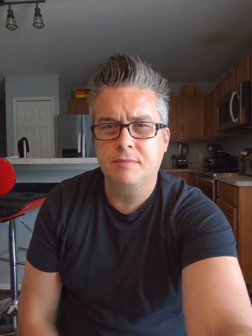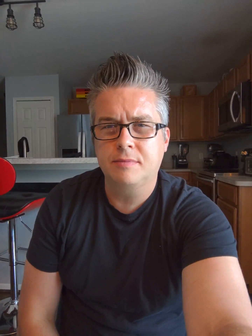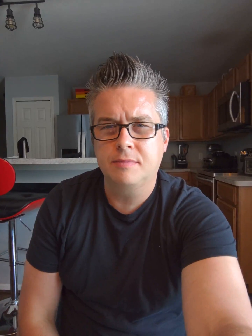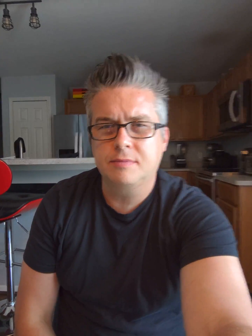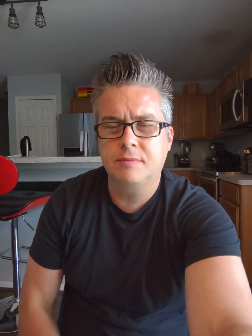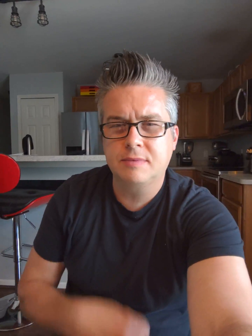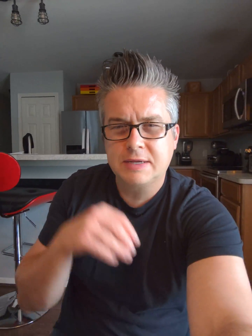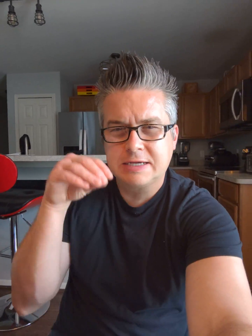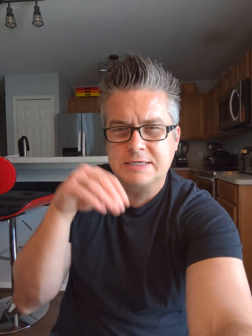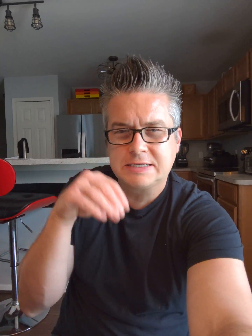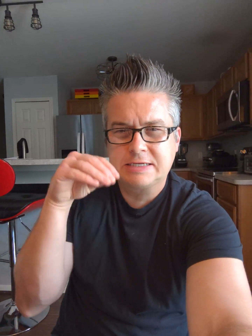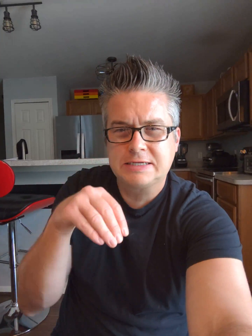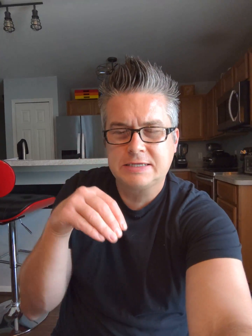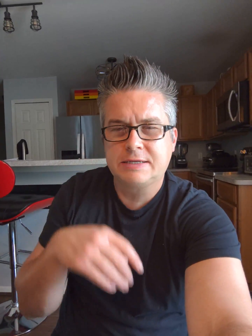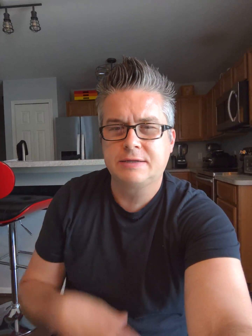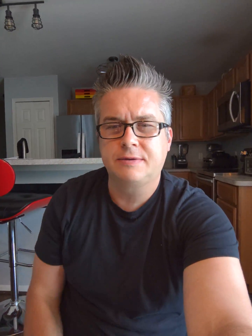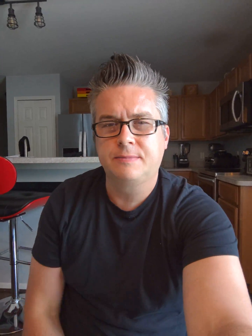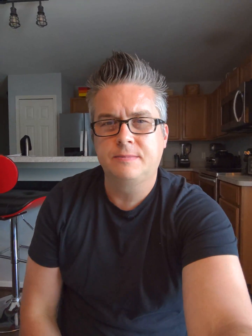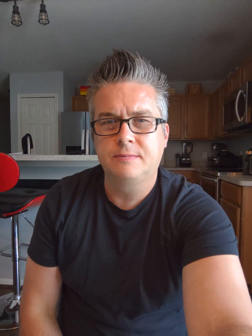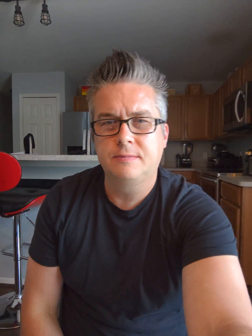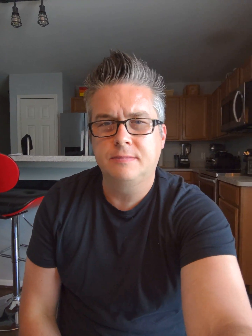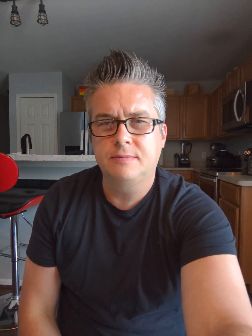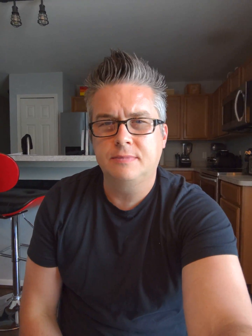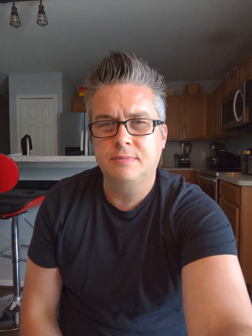inside